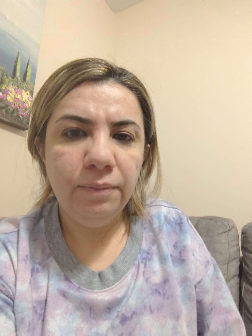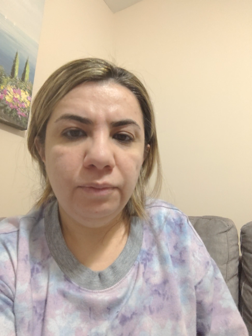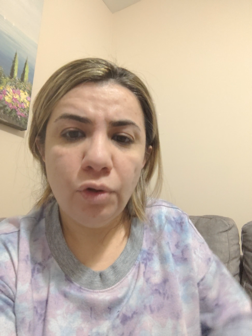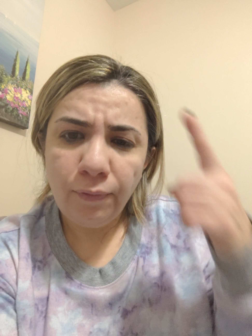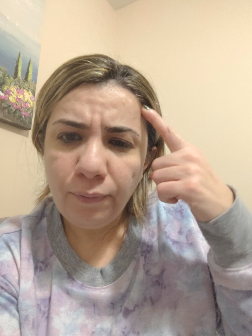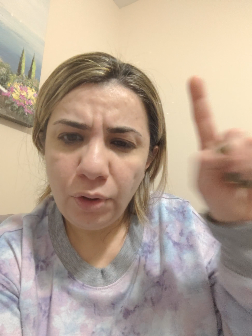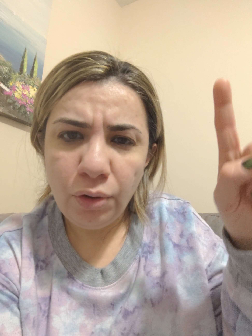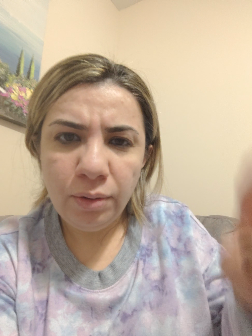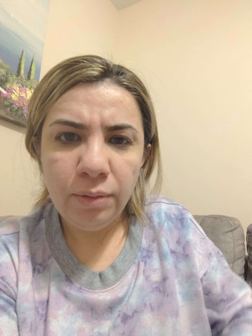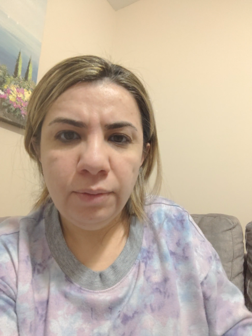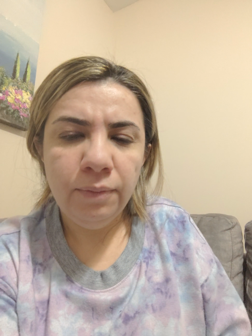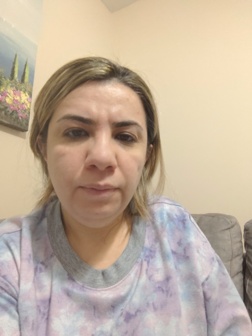for